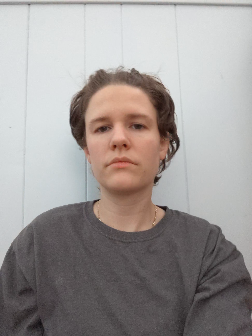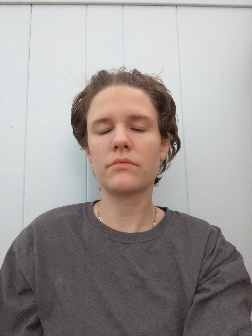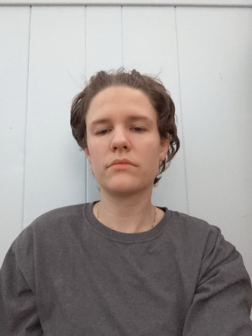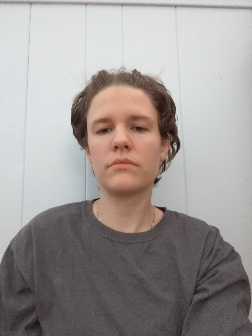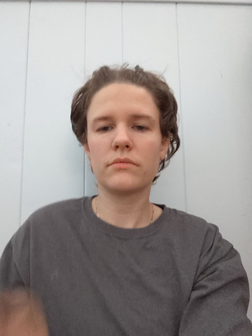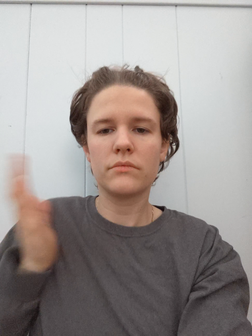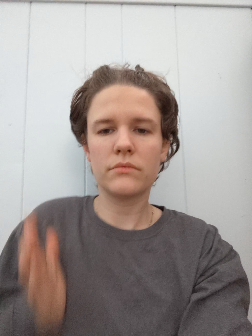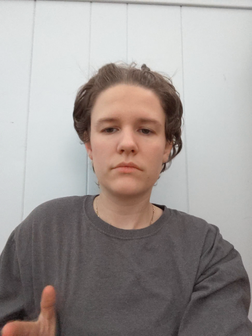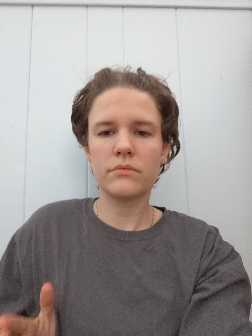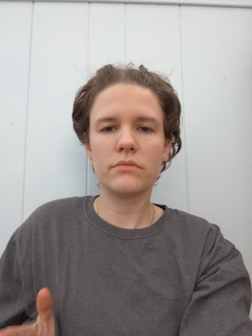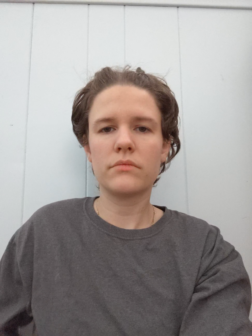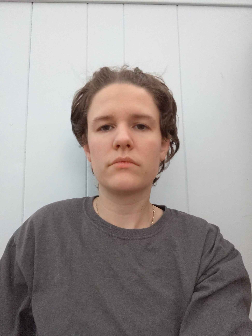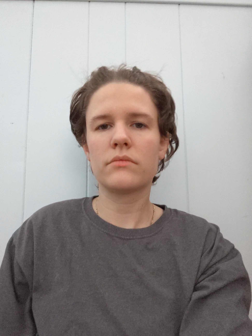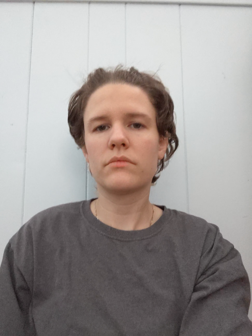beside